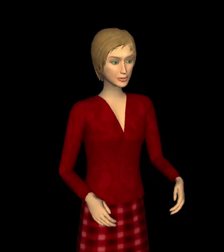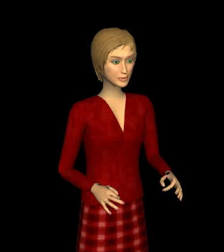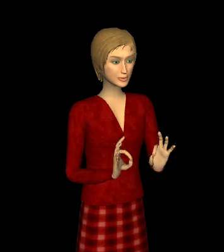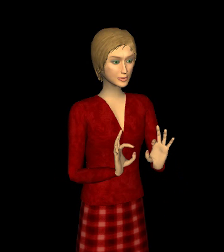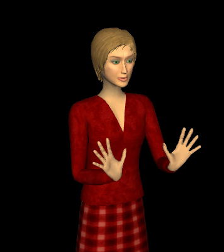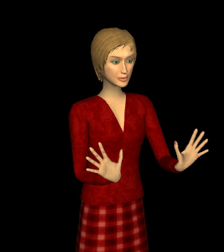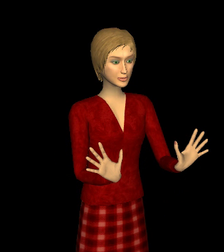وقت